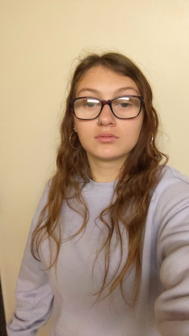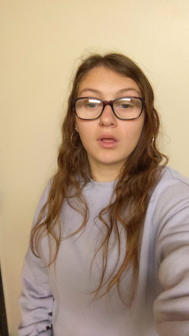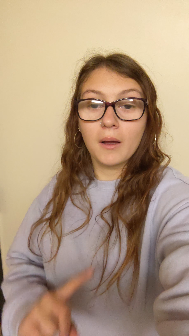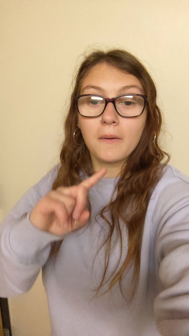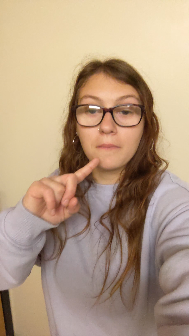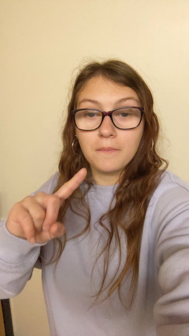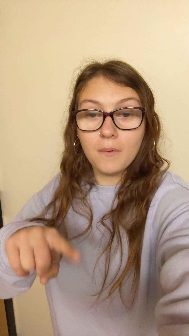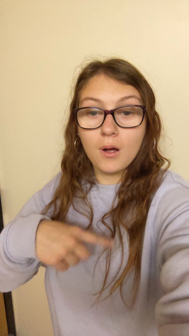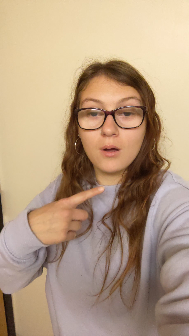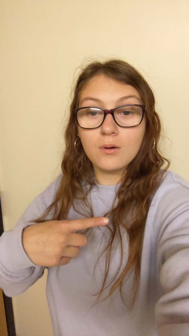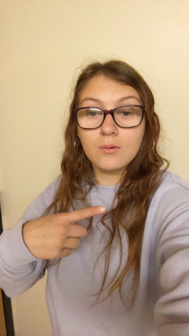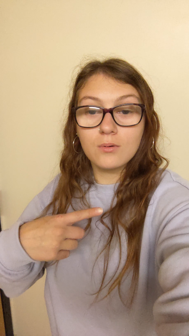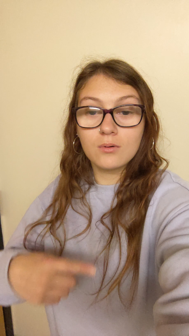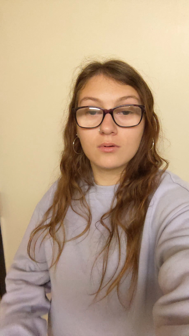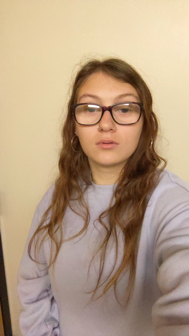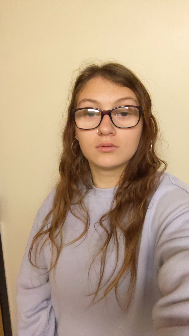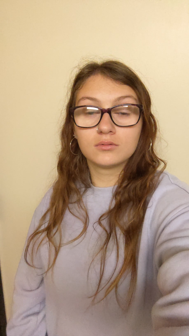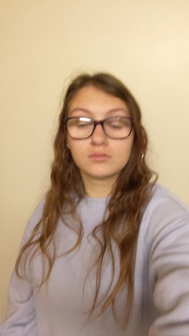about